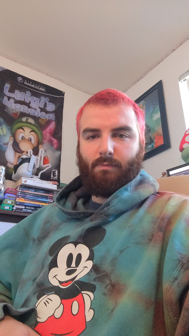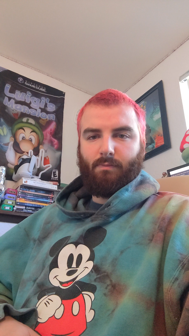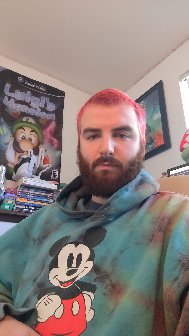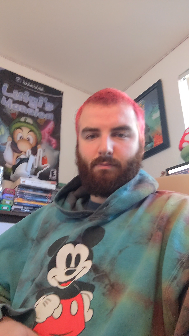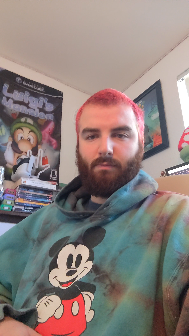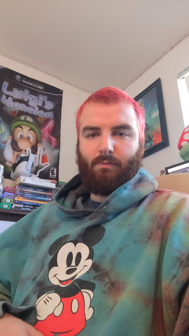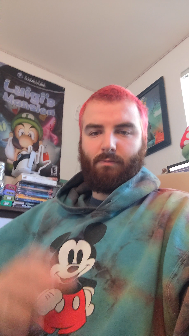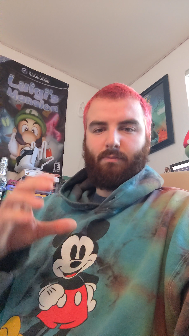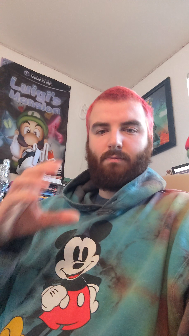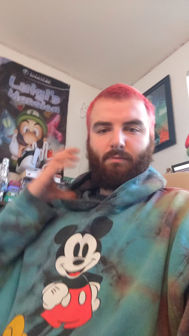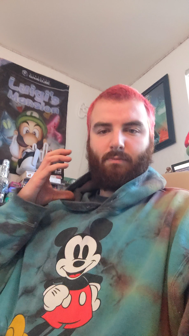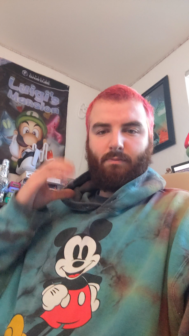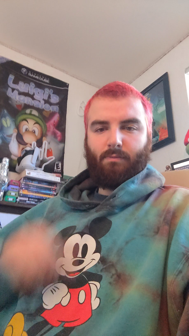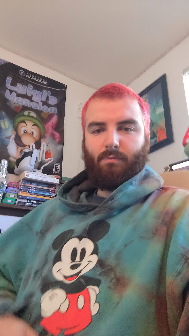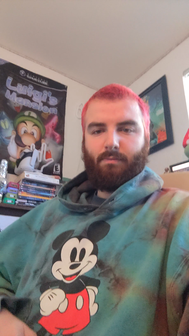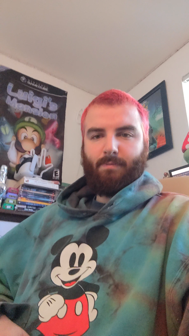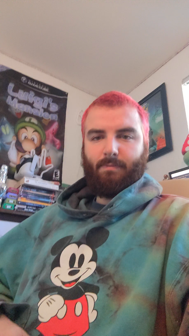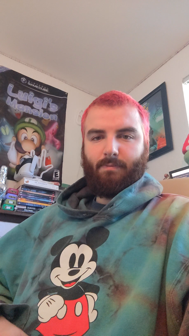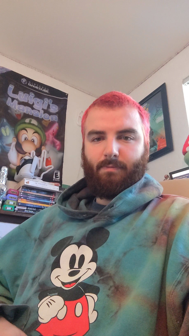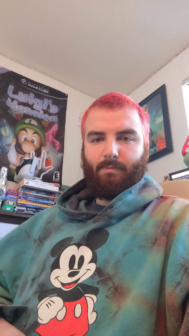bus